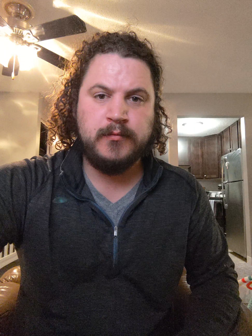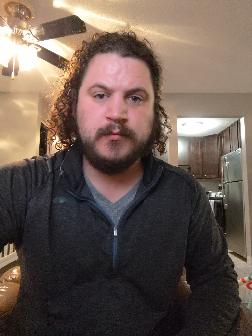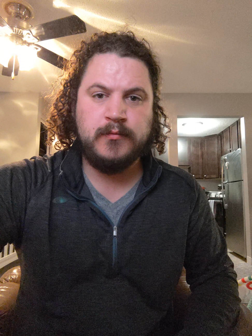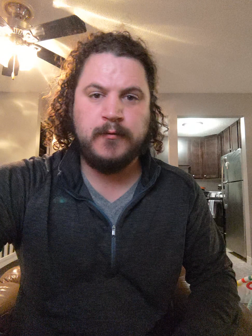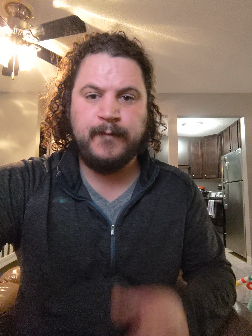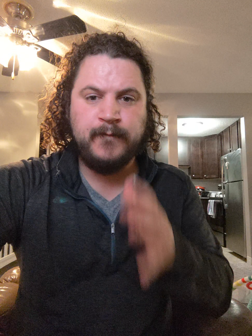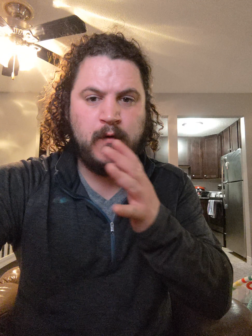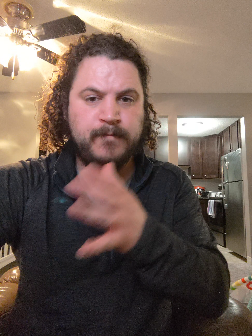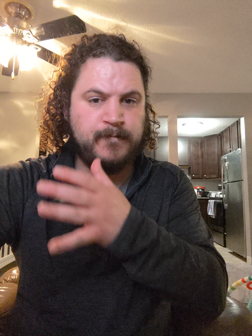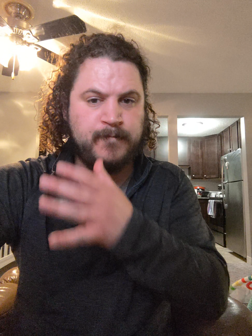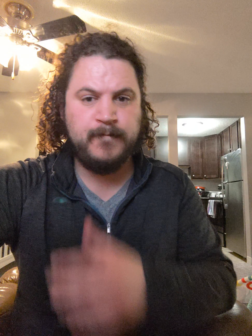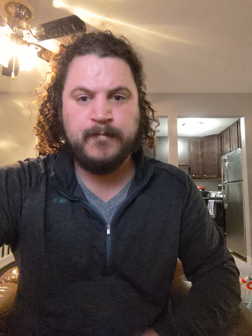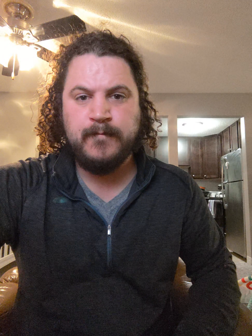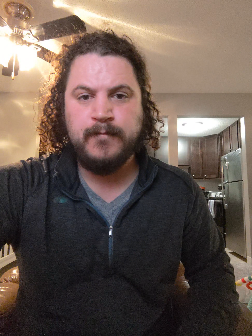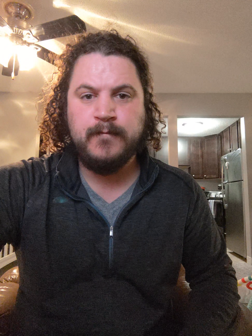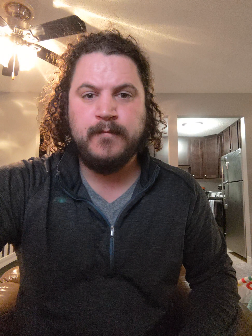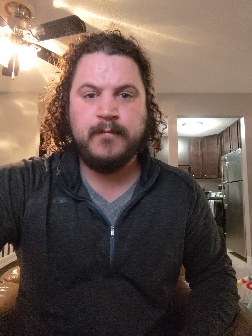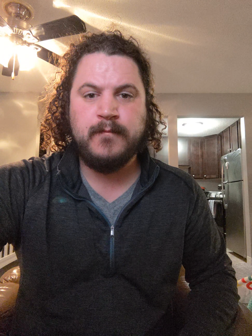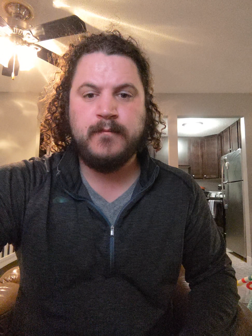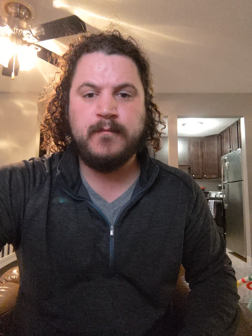farm